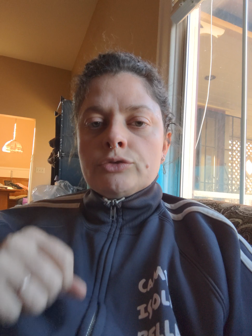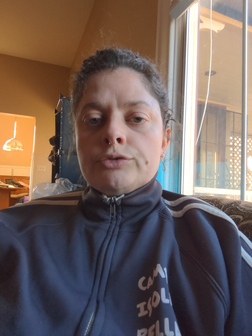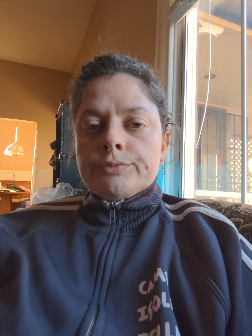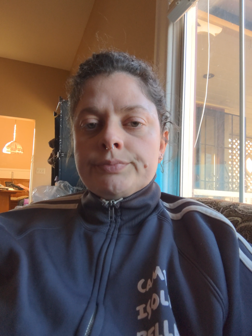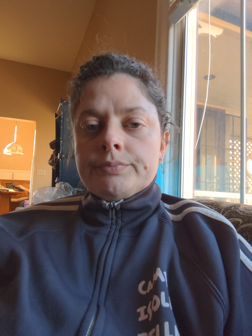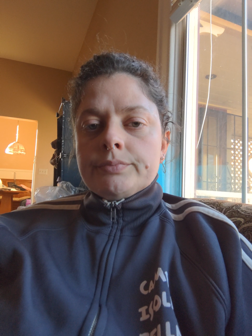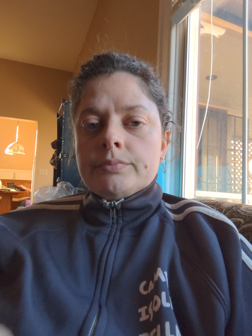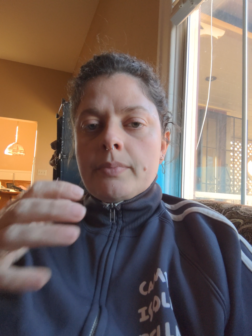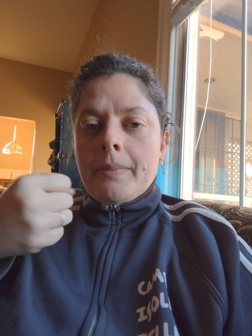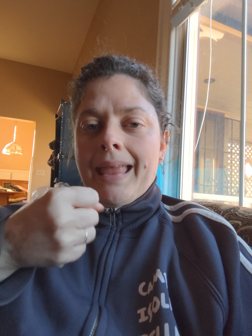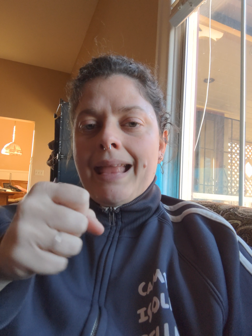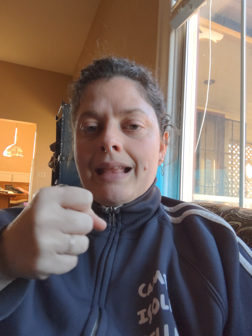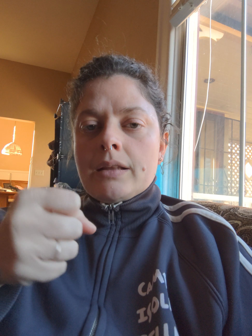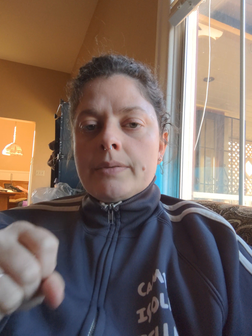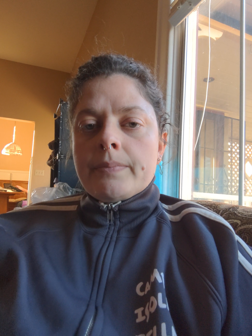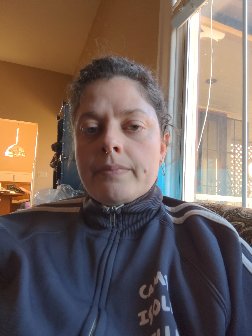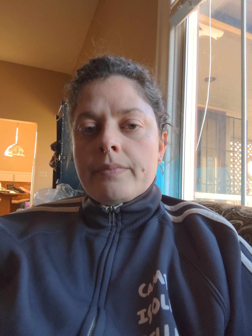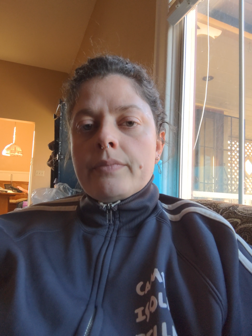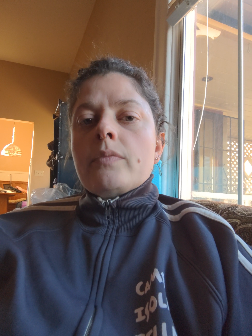make